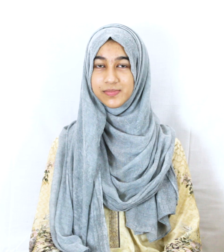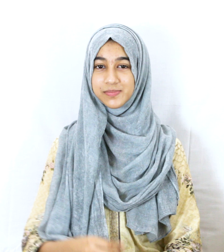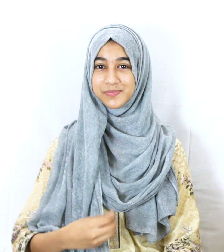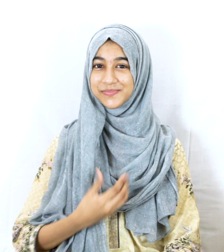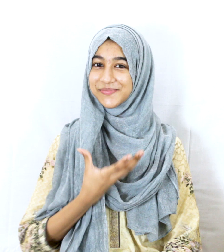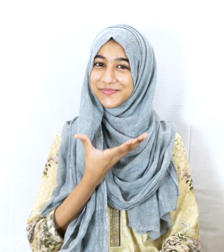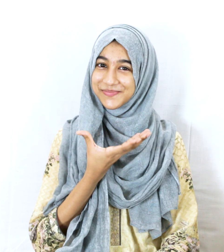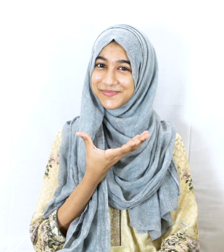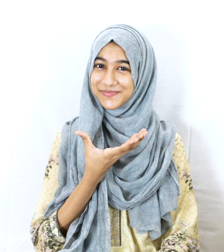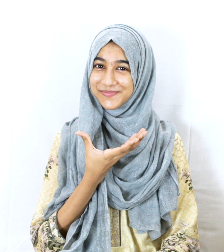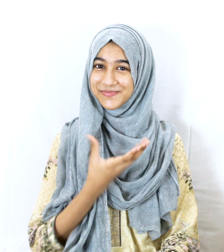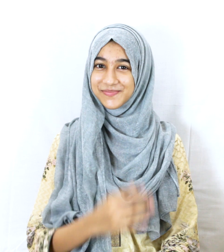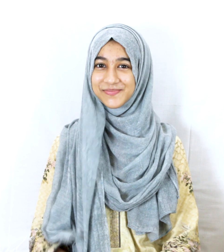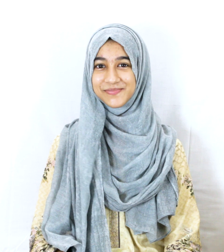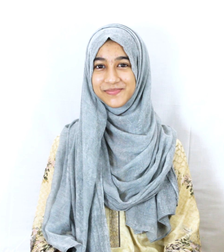glad